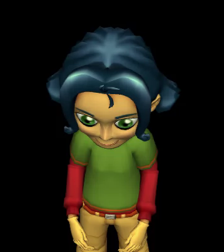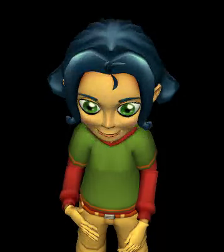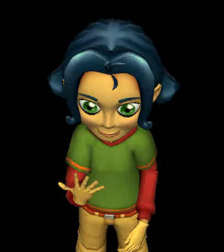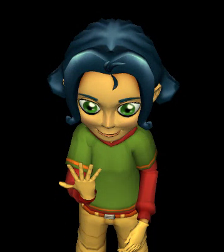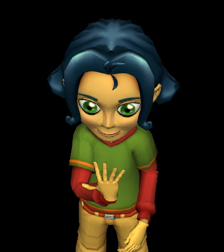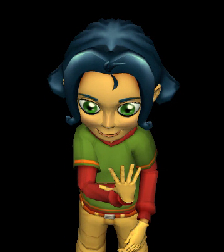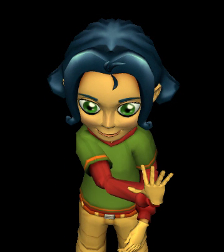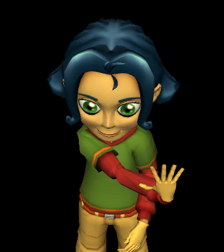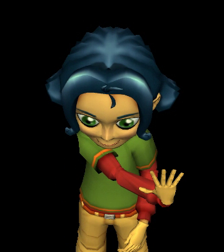لطيف